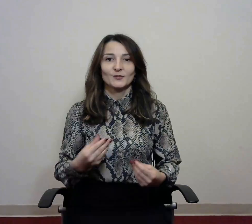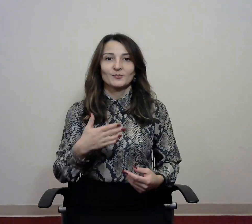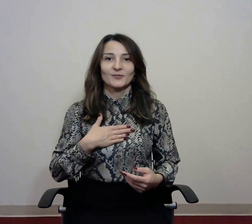mən